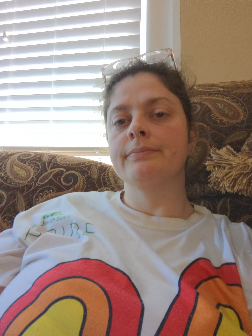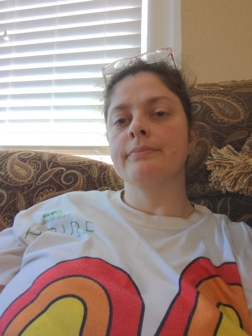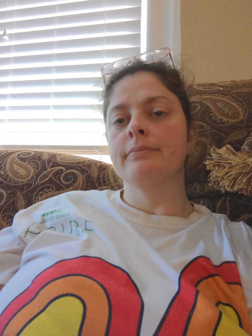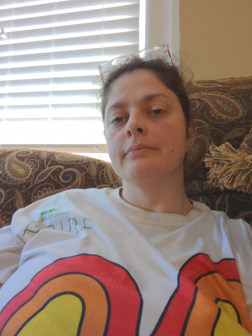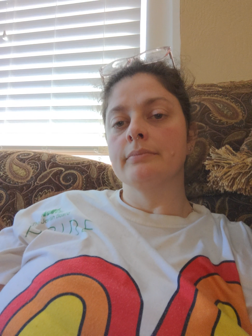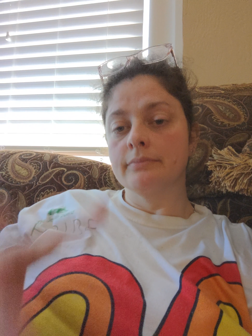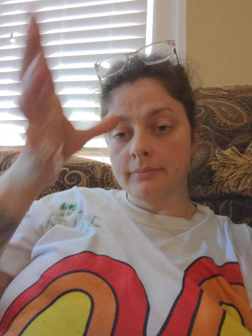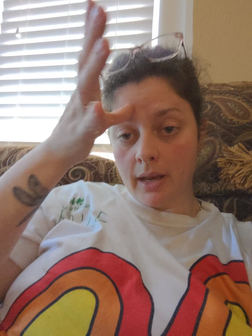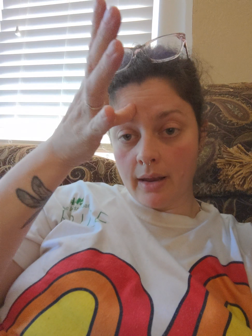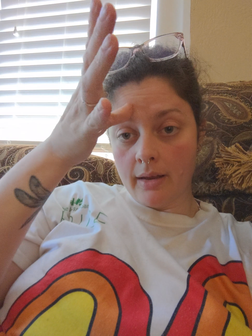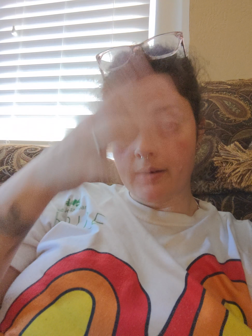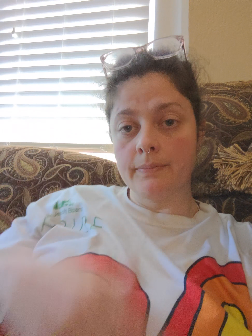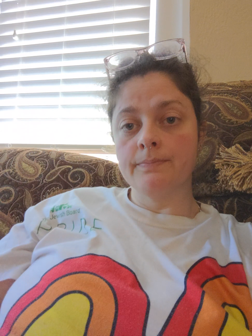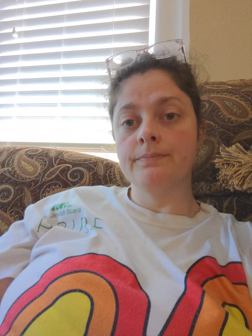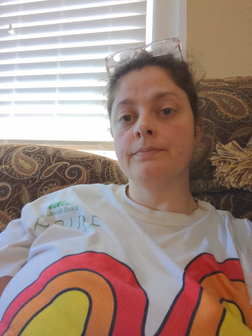dad